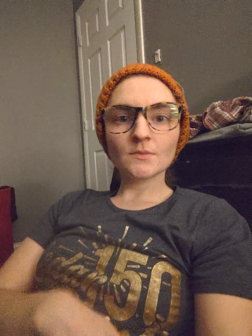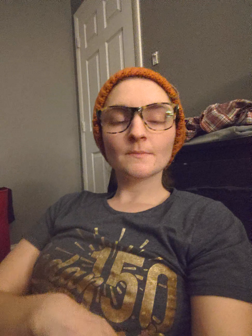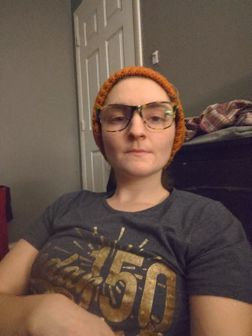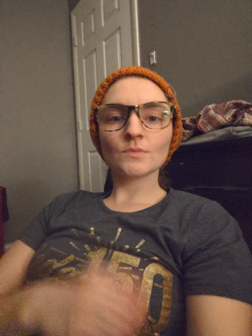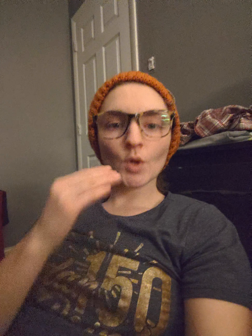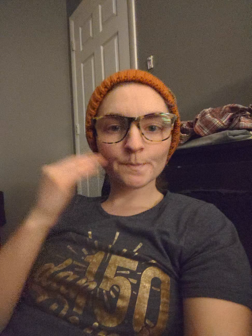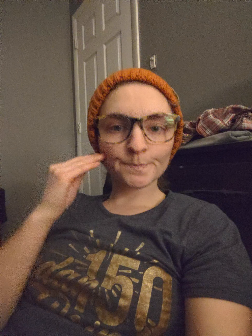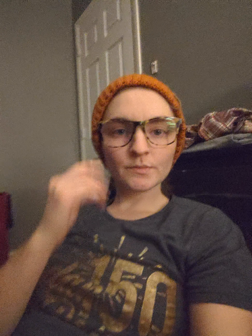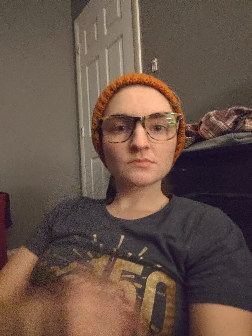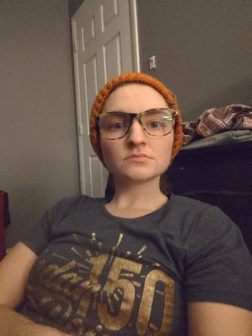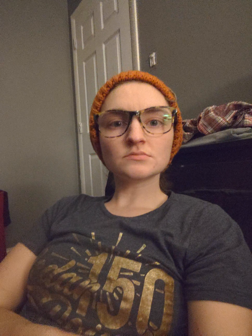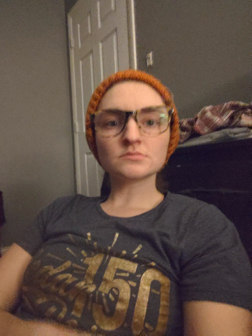home